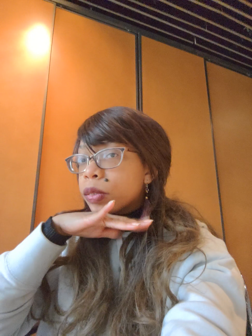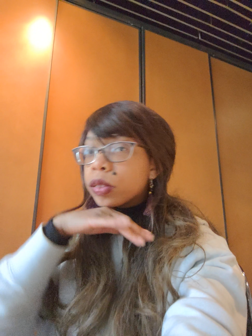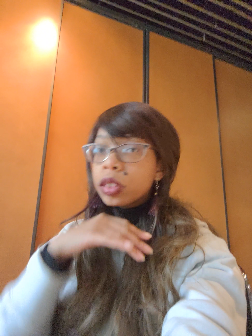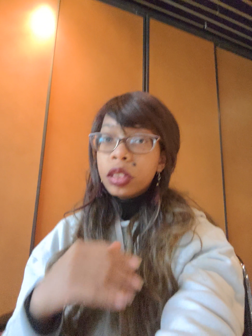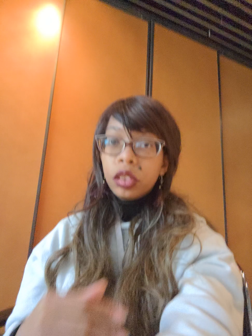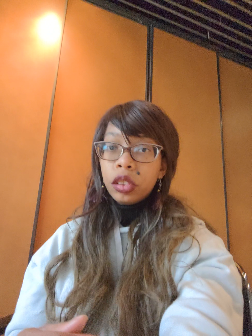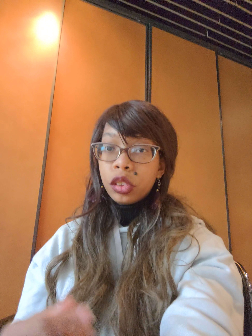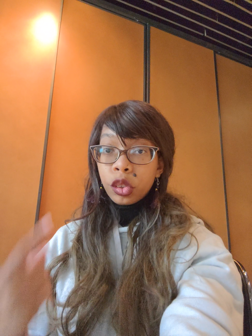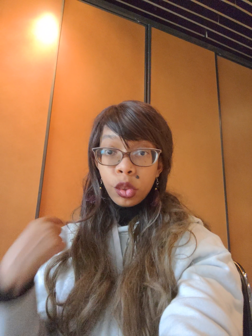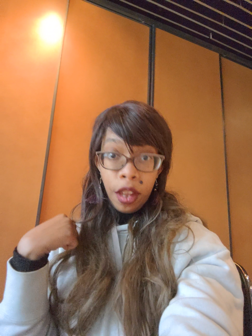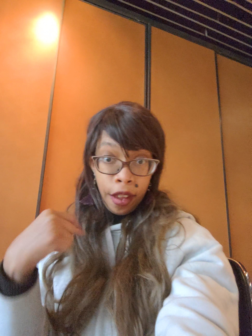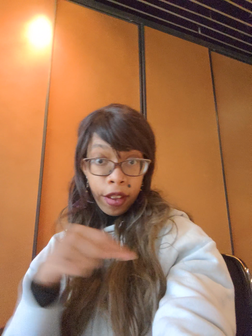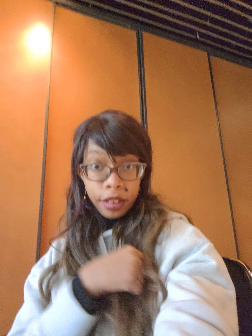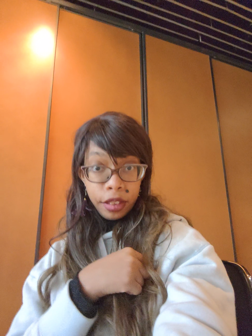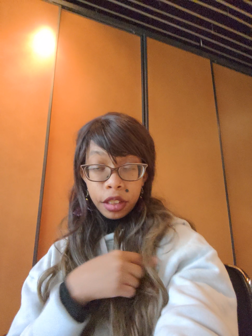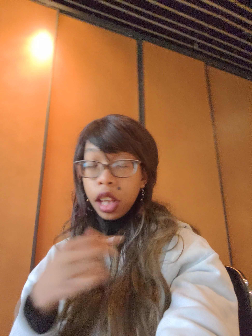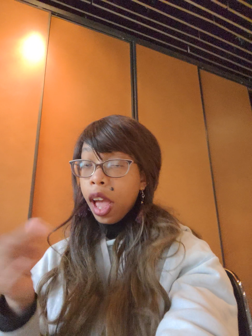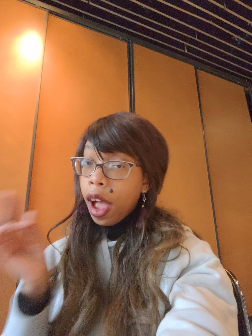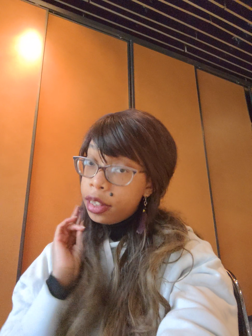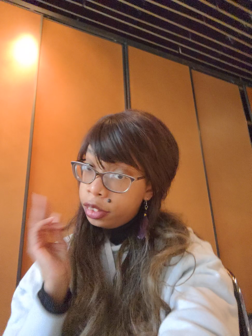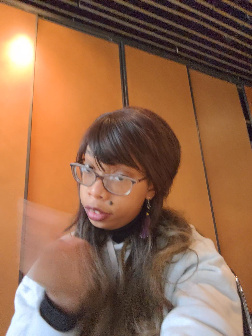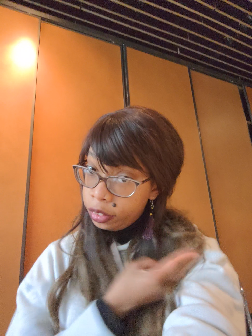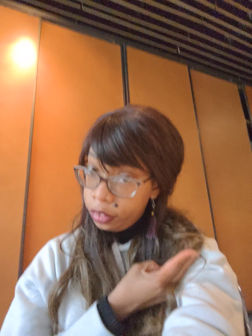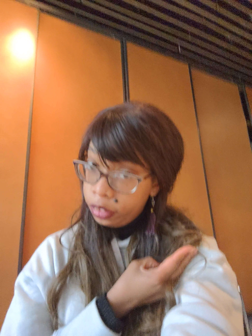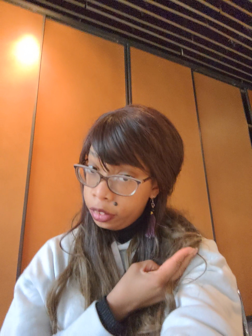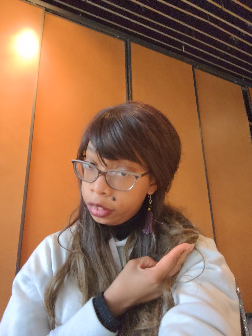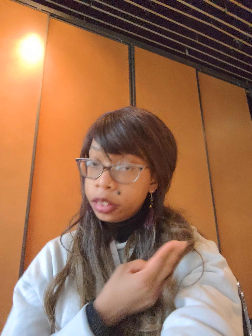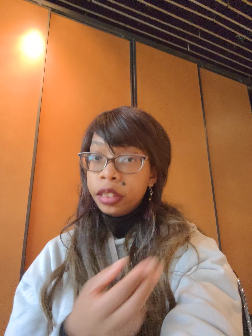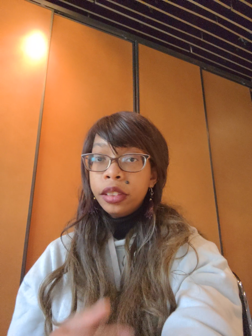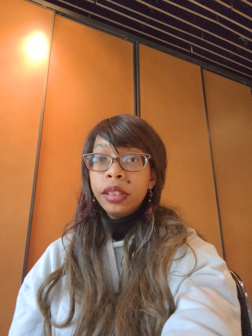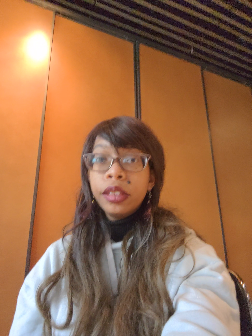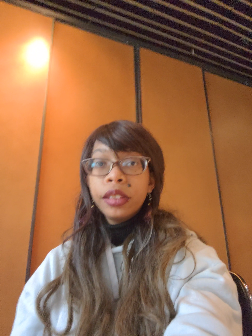we